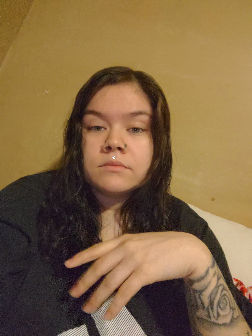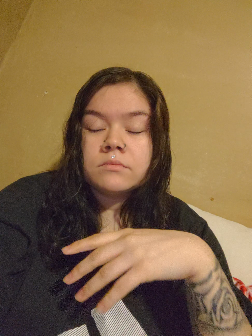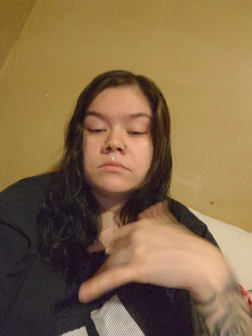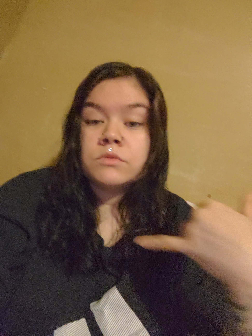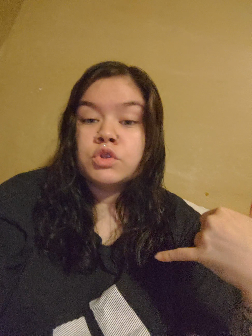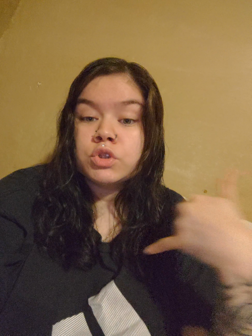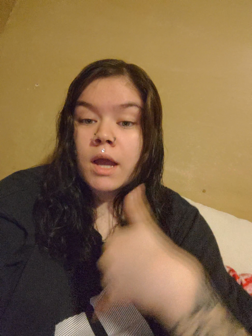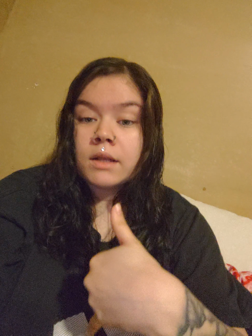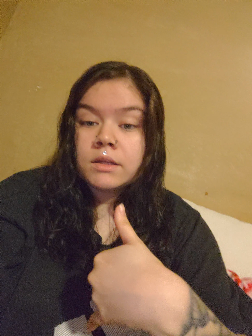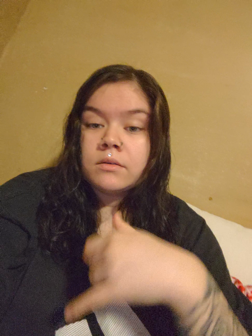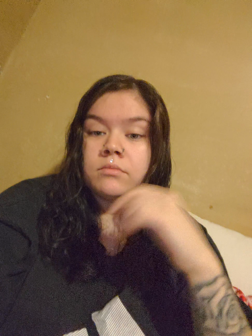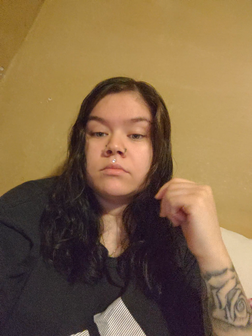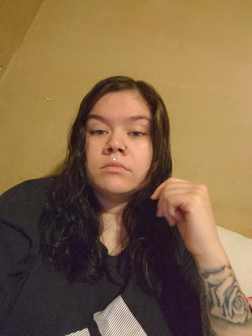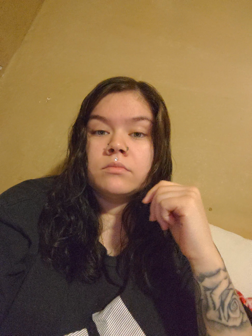jacket